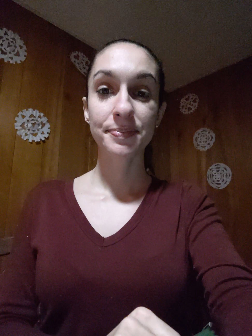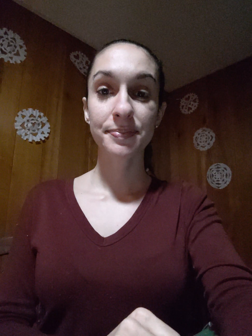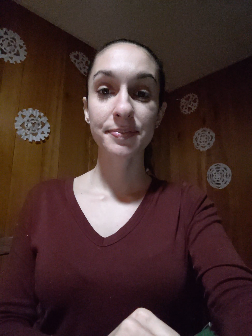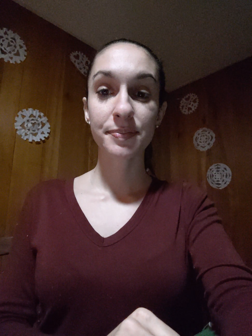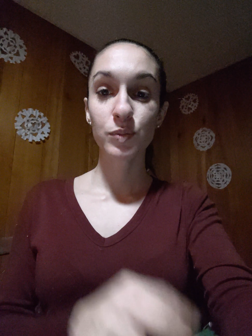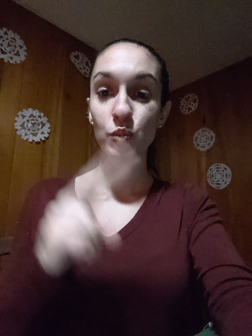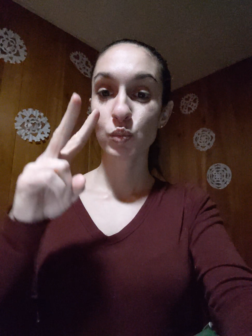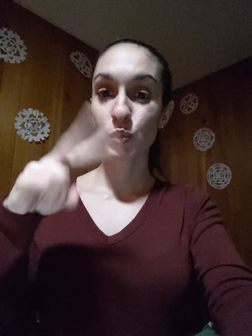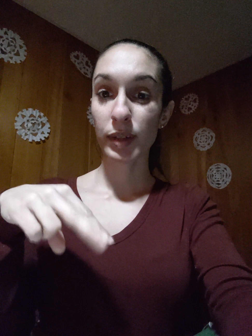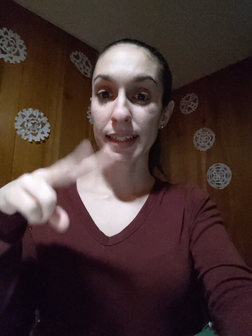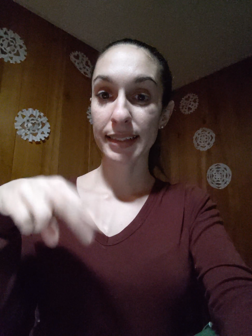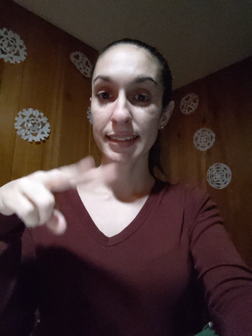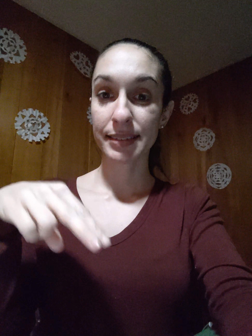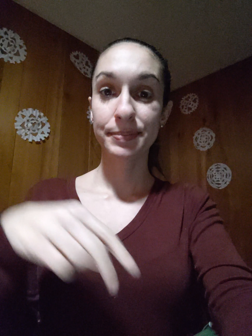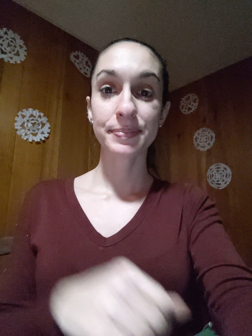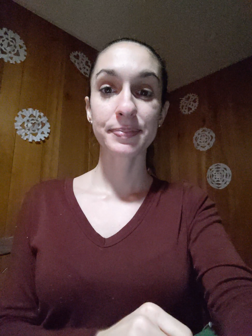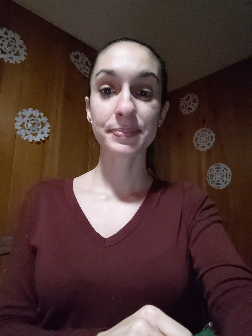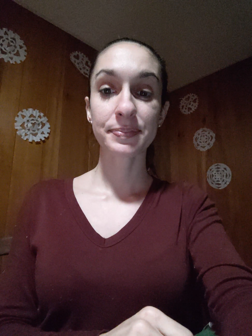read